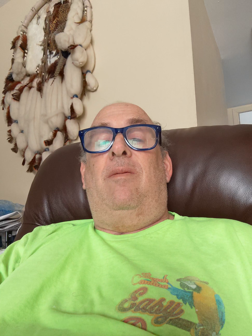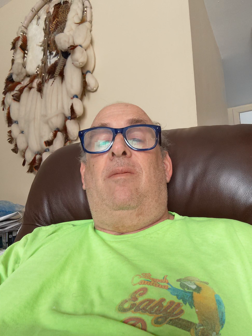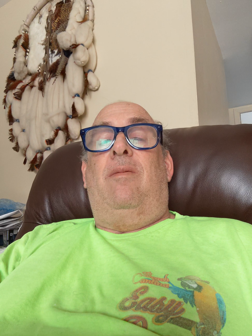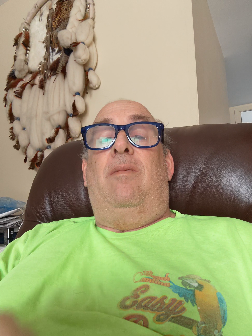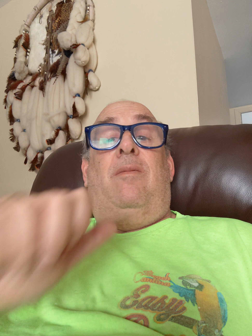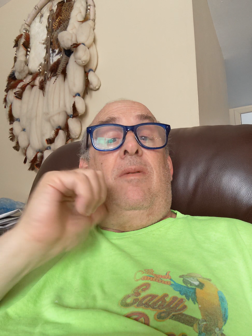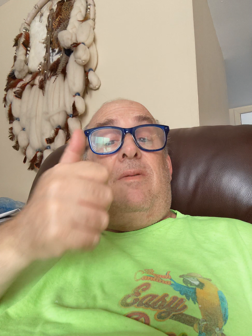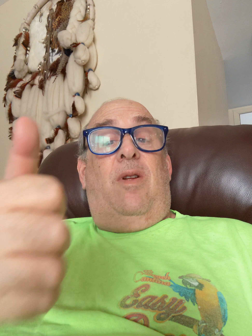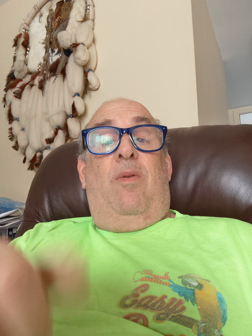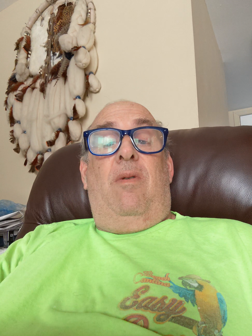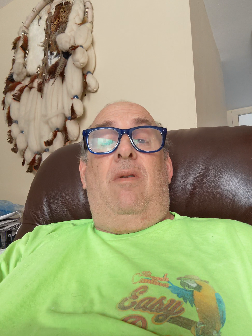tomorrow